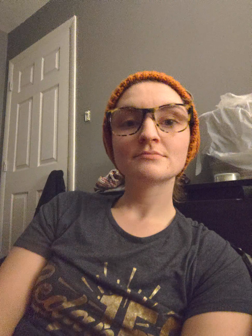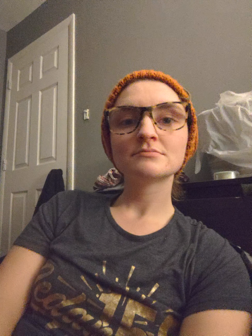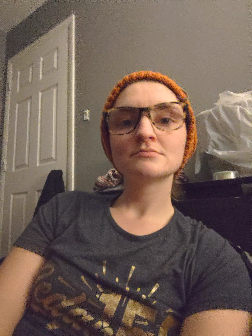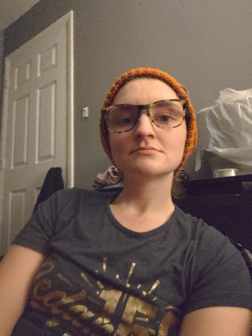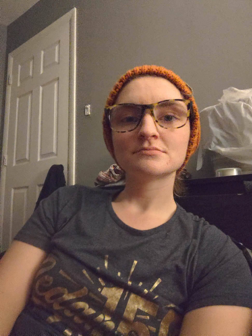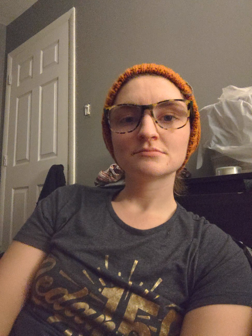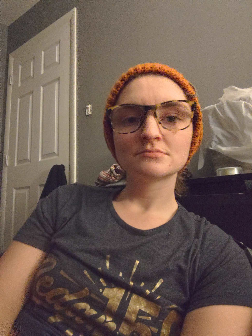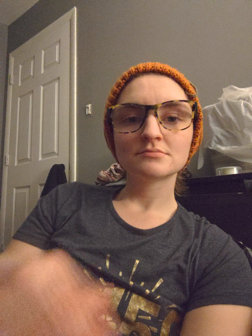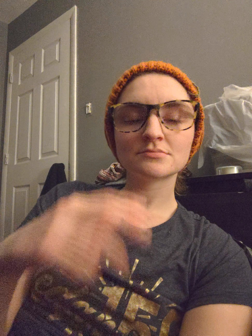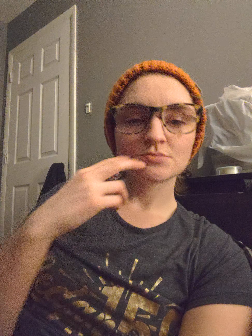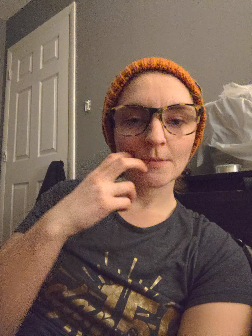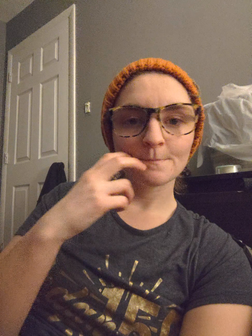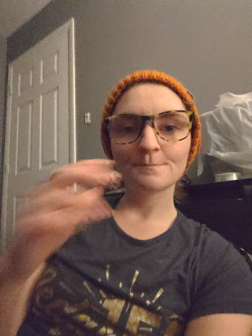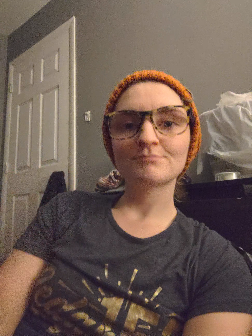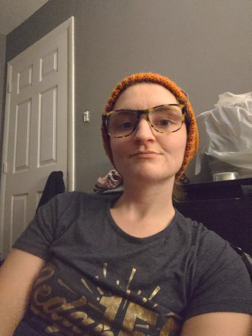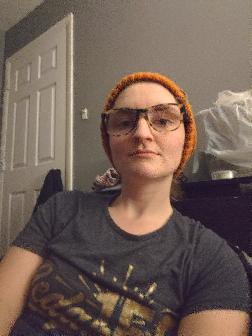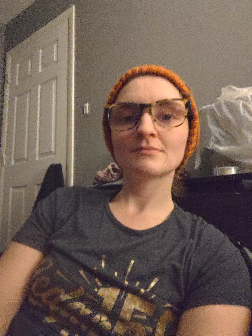gum